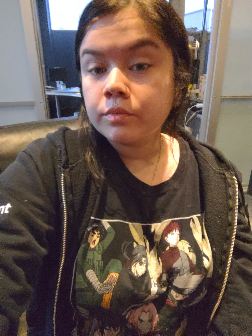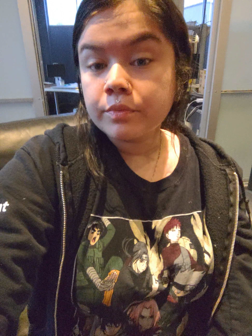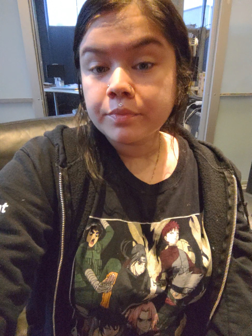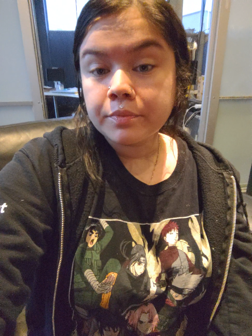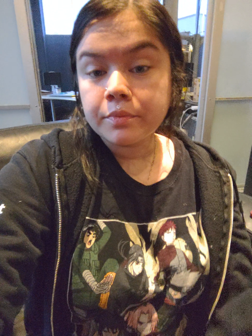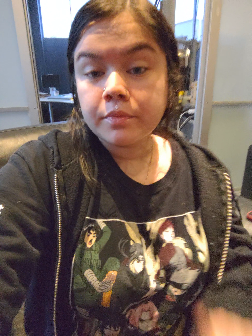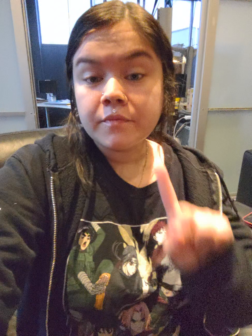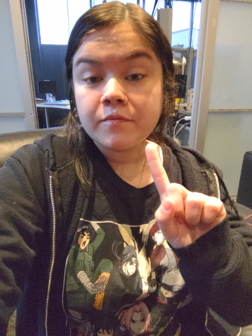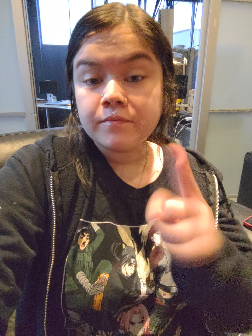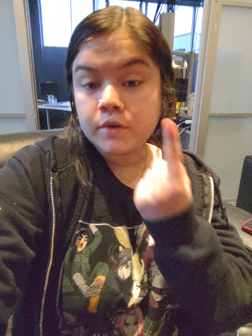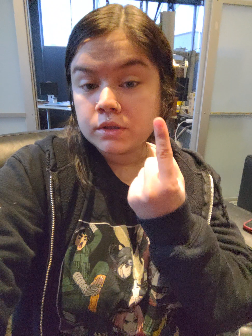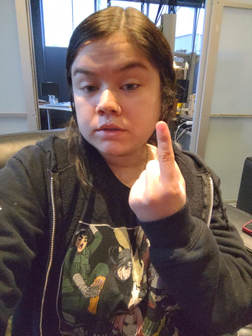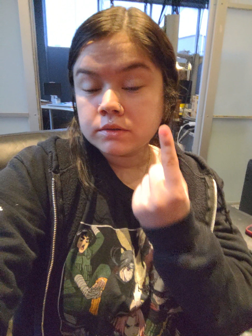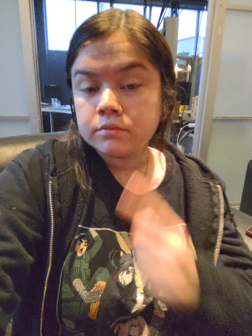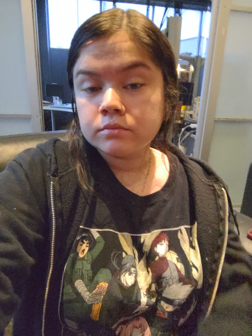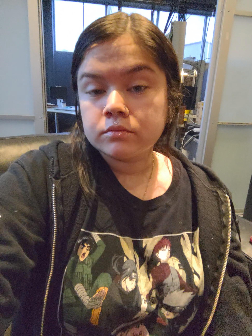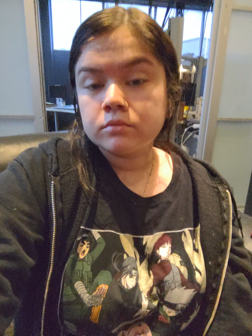first